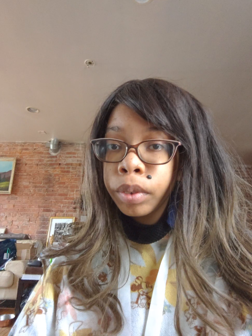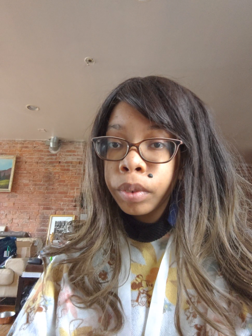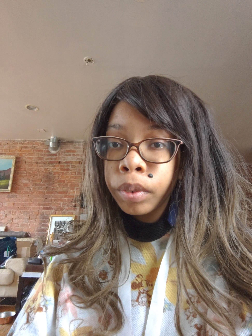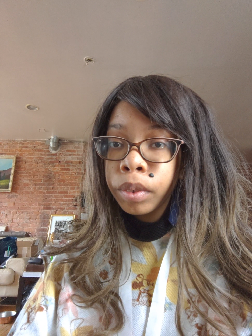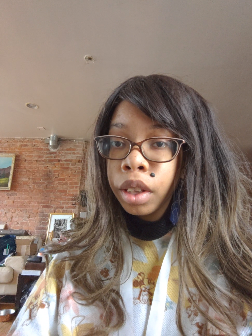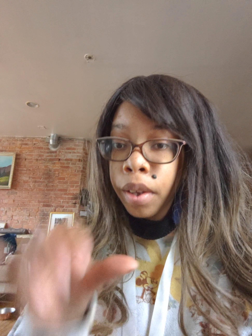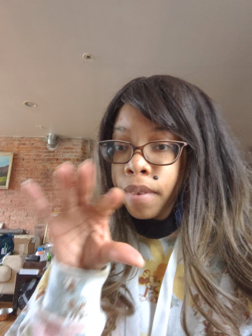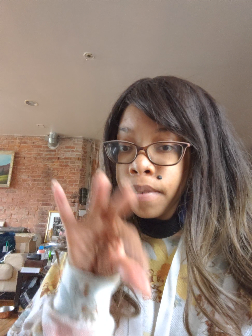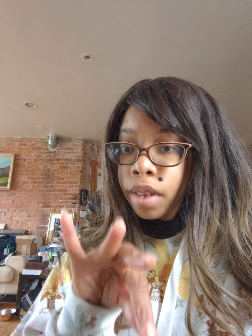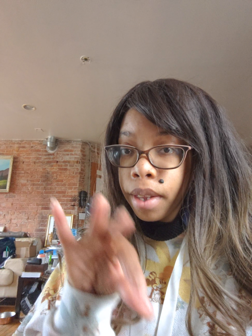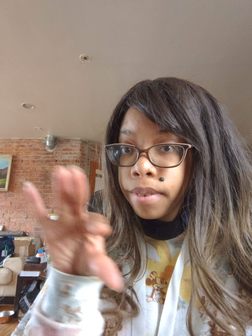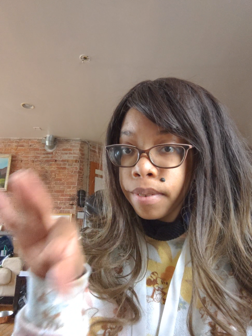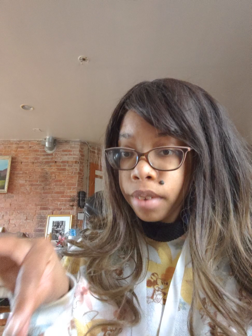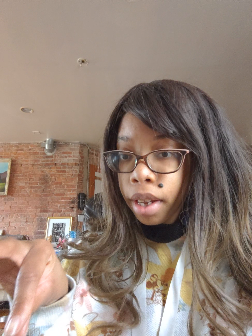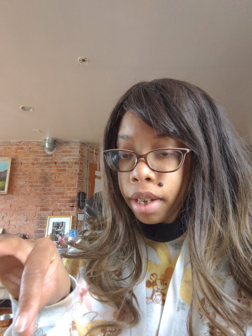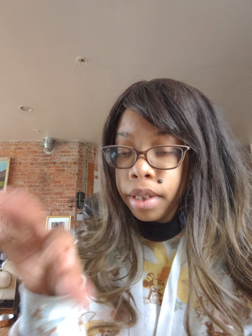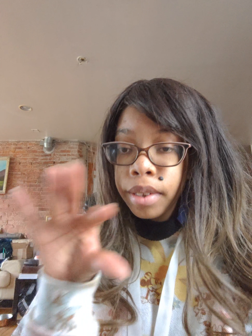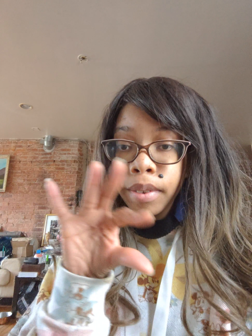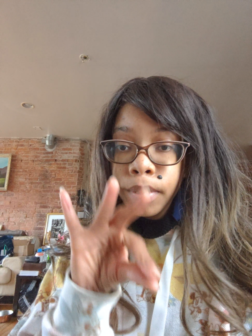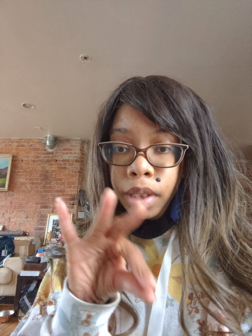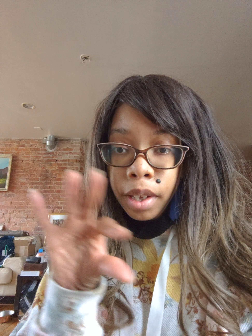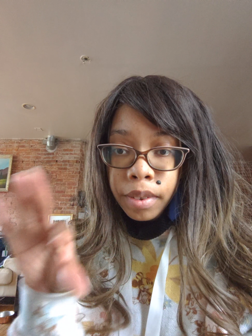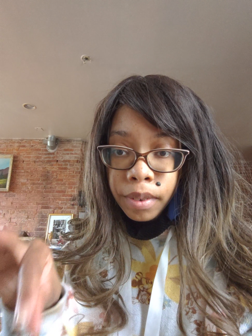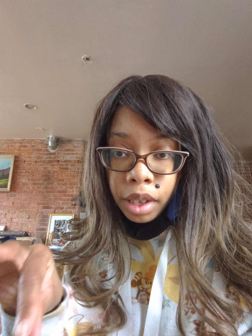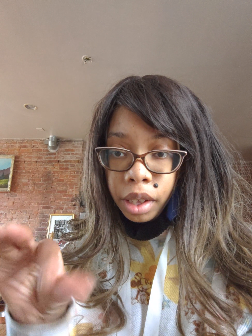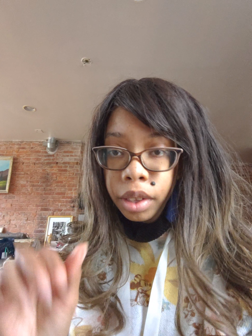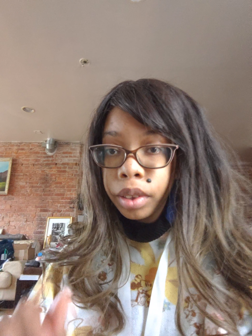french fries